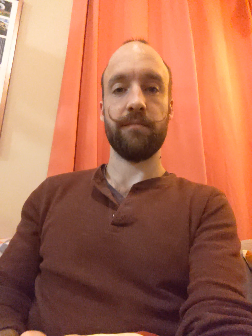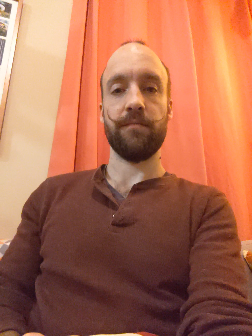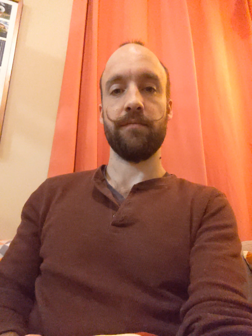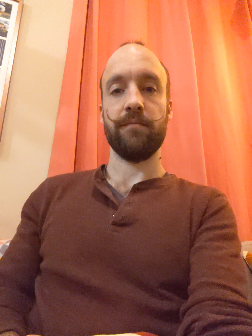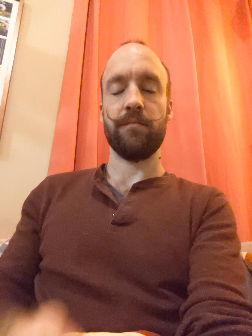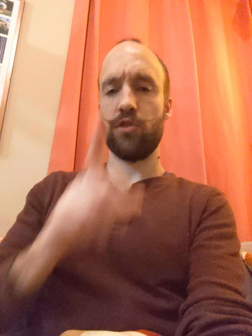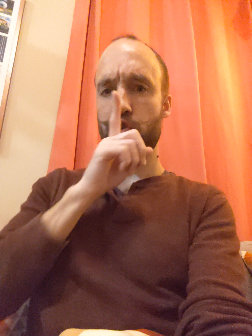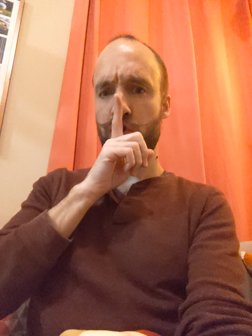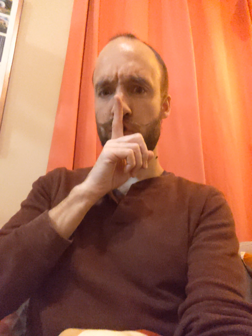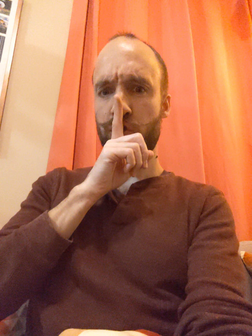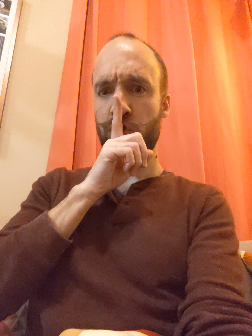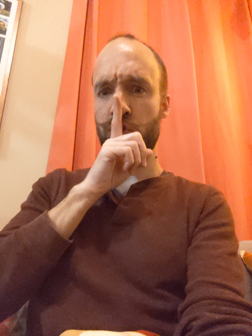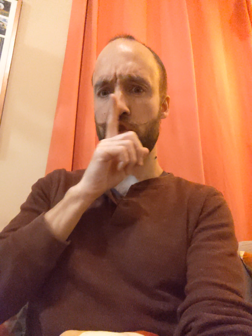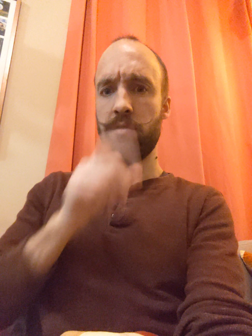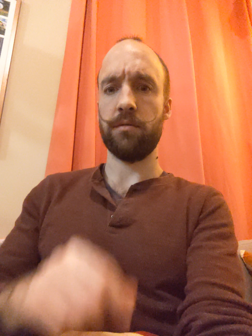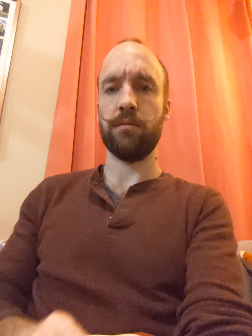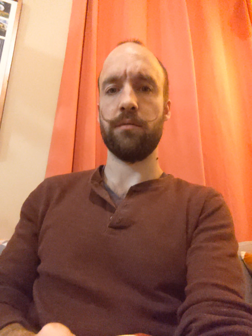shhh